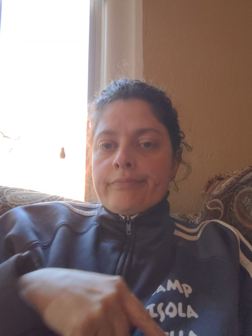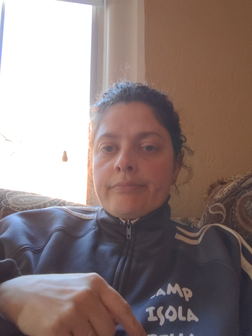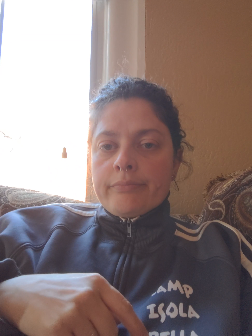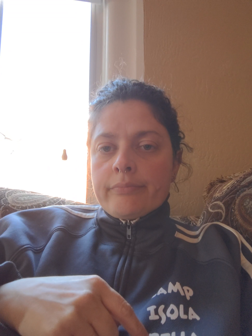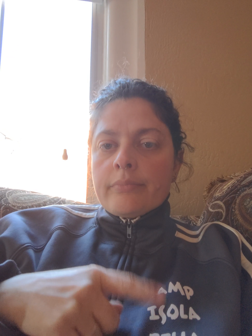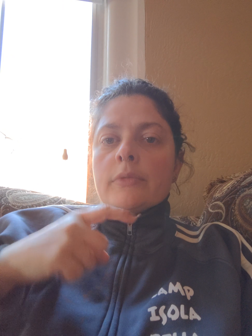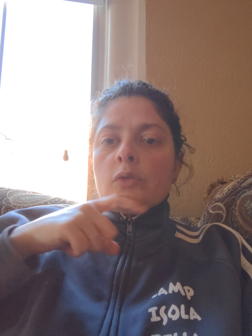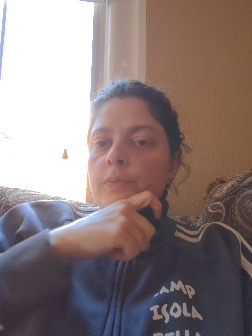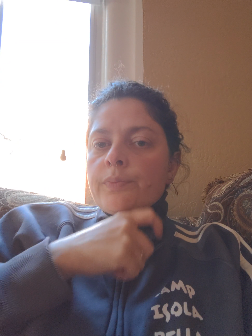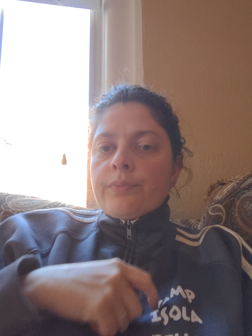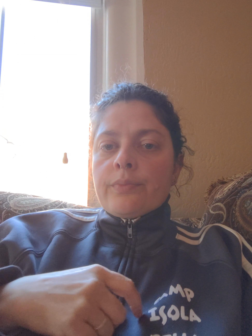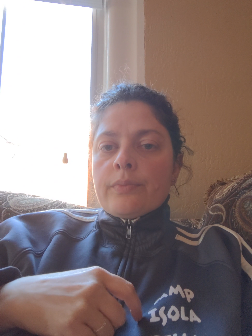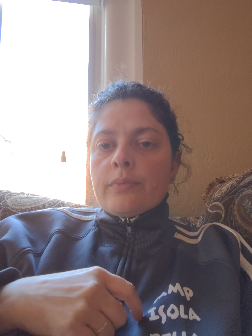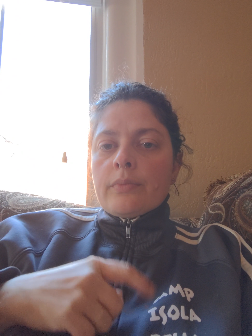cereal